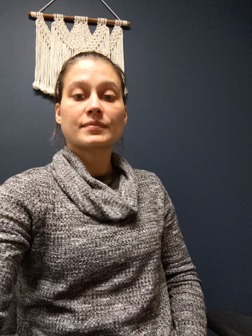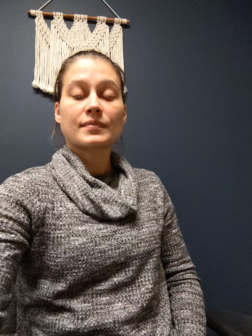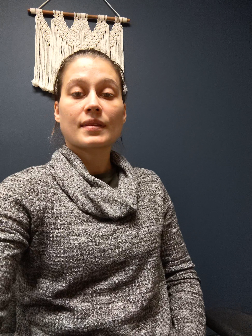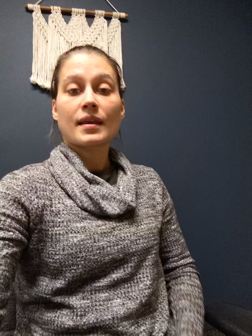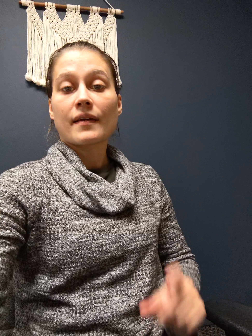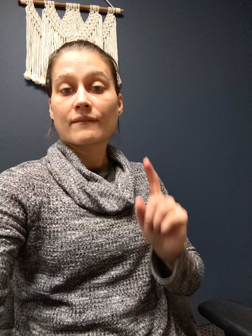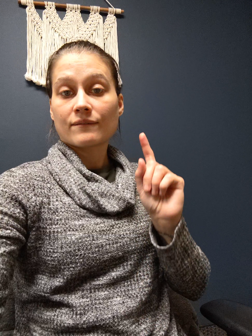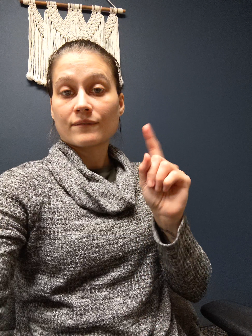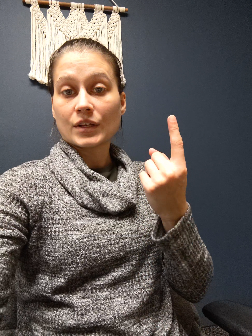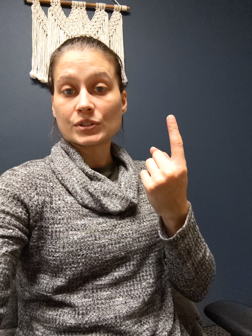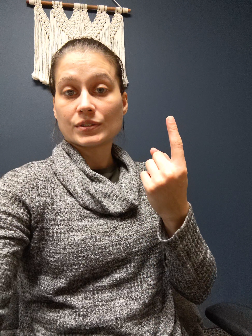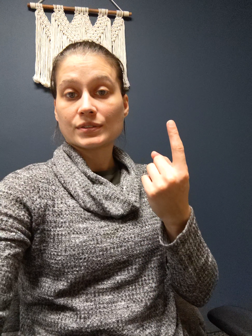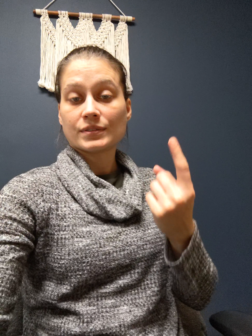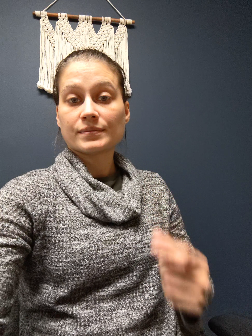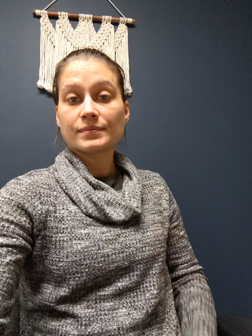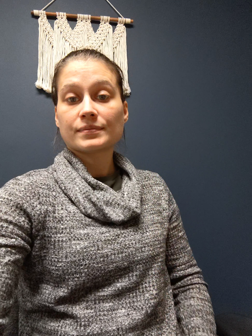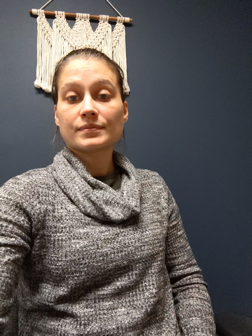first